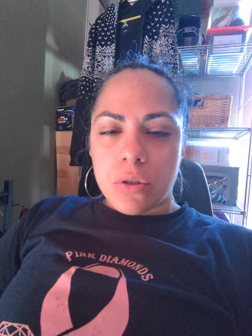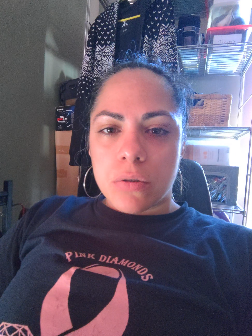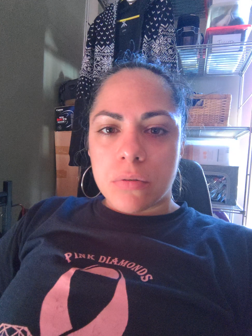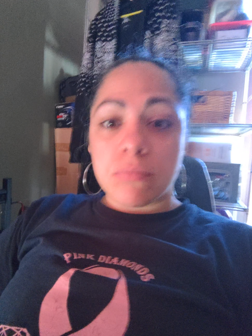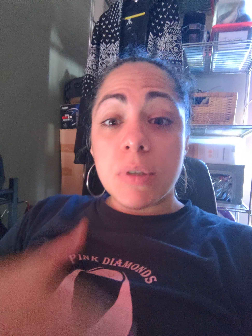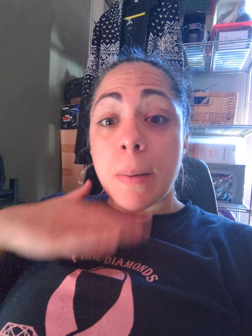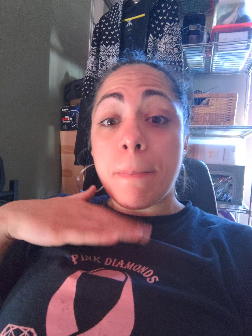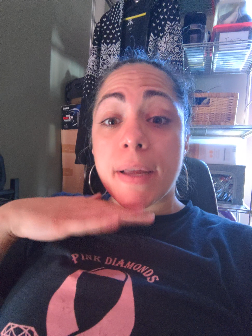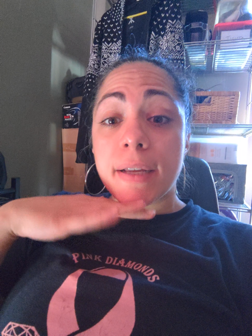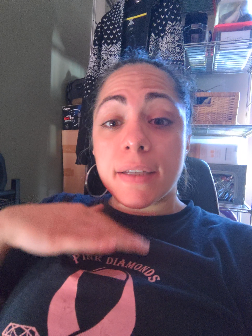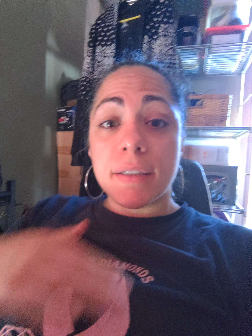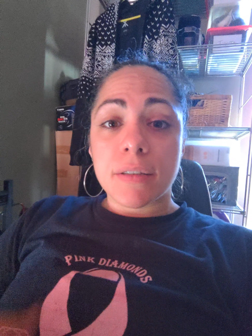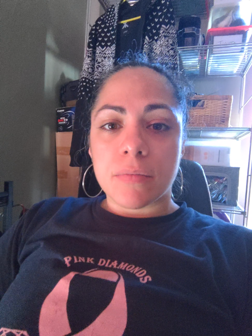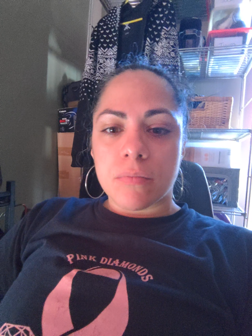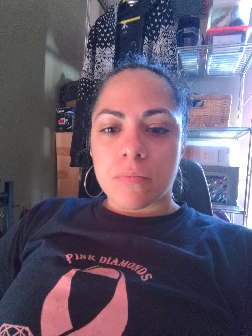pig